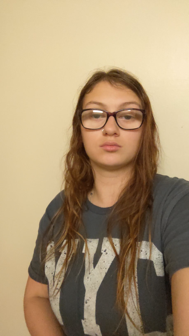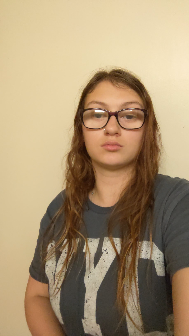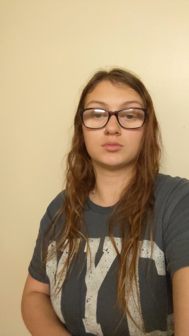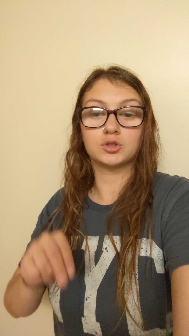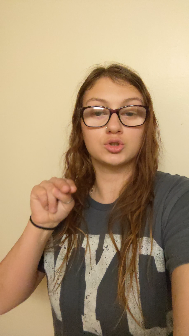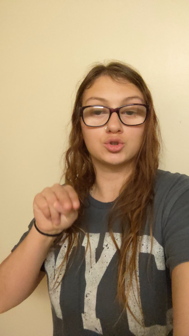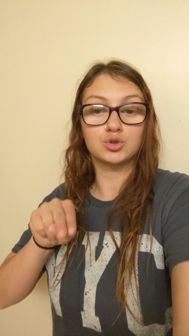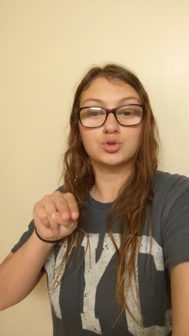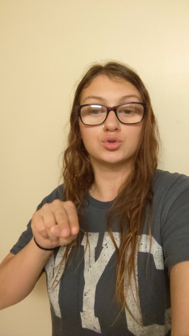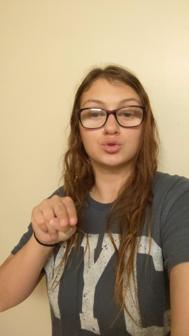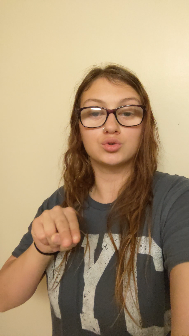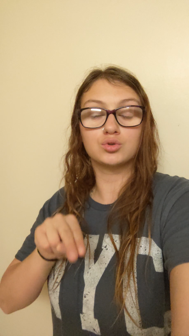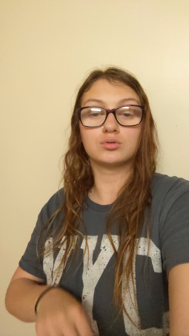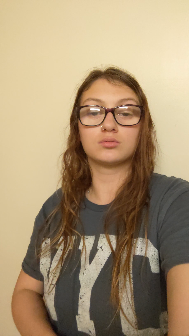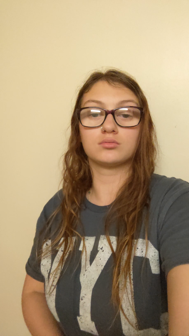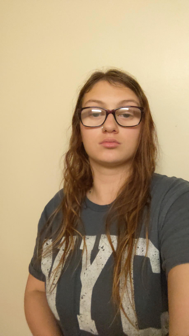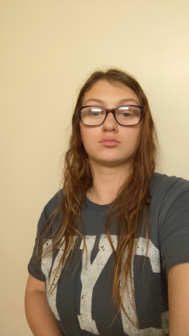nurse